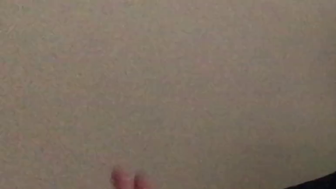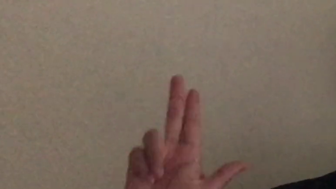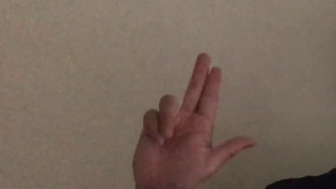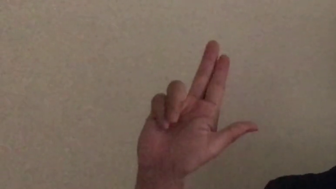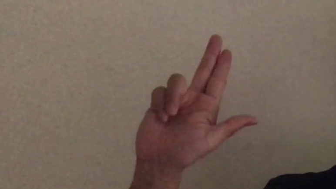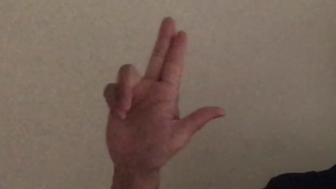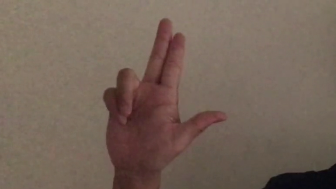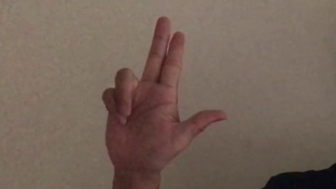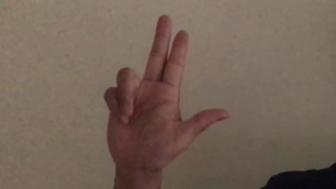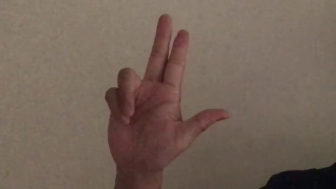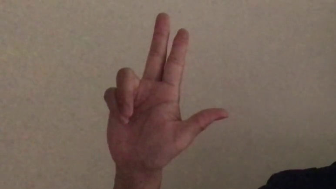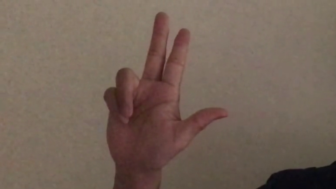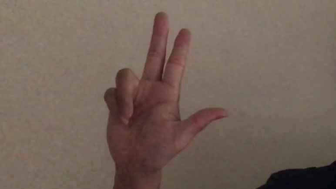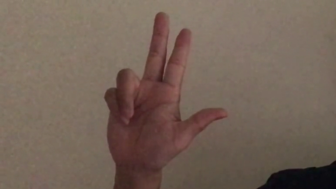इ